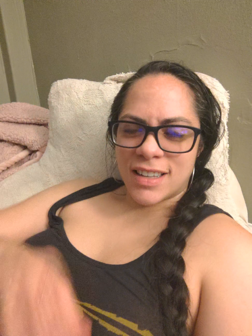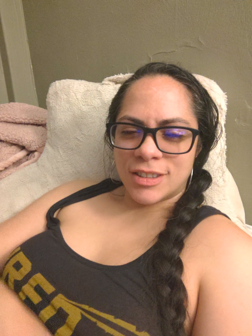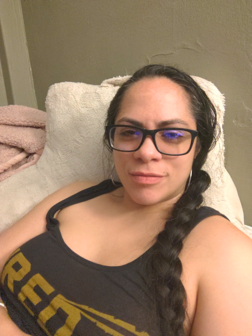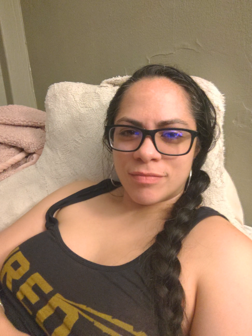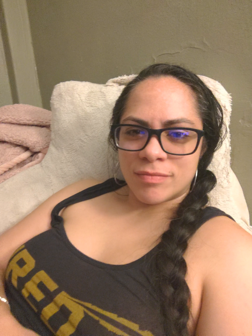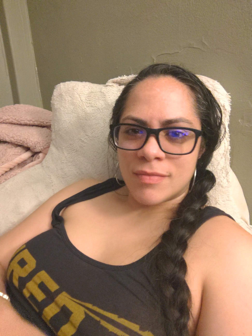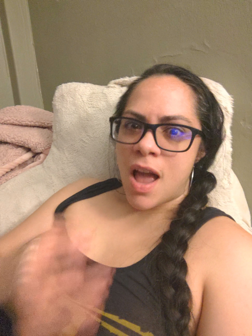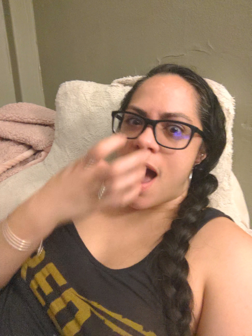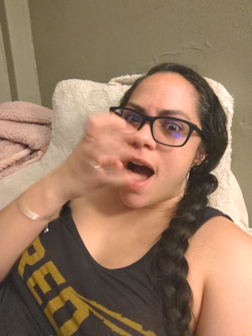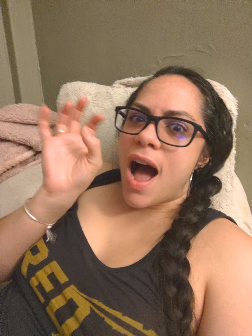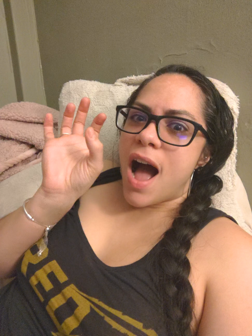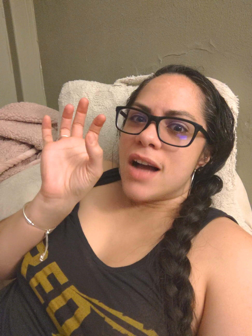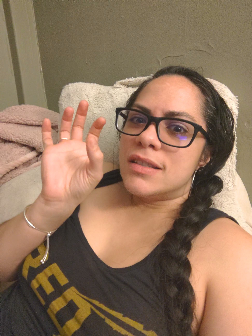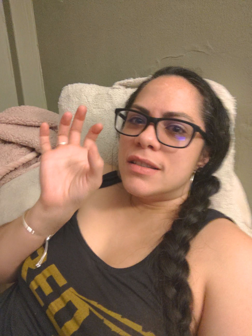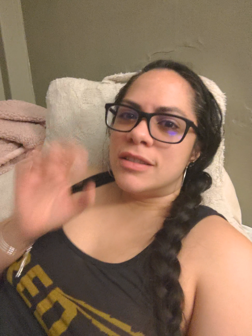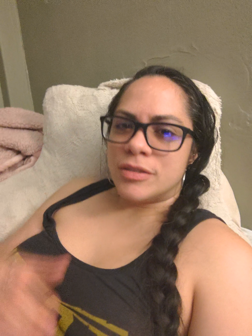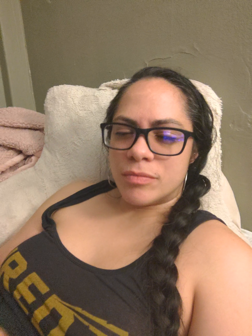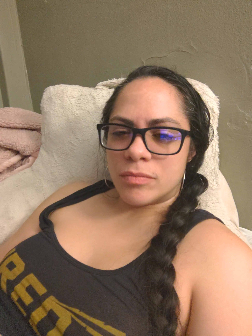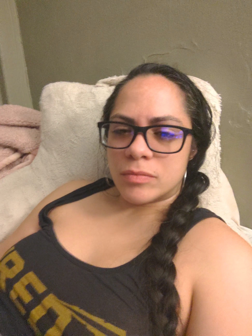hot